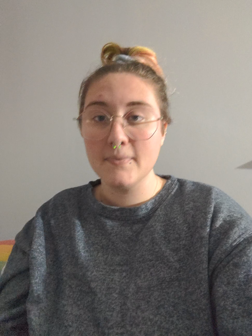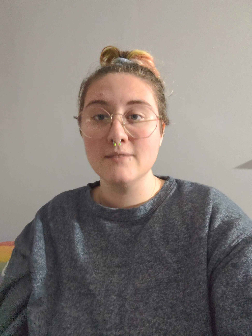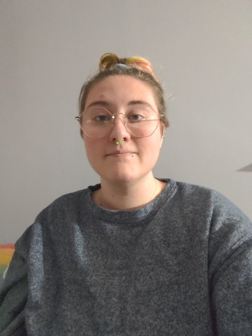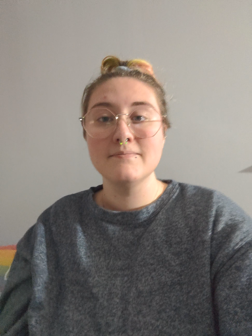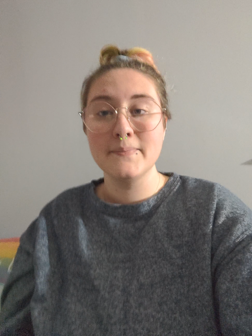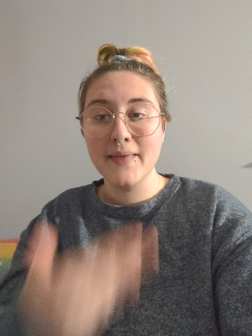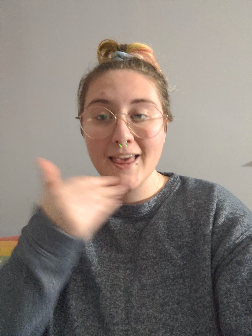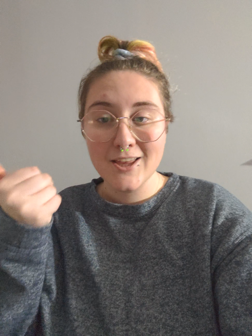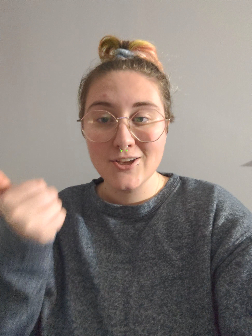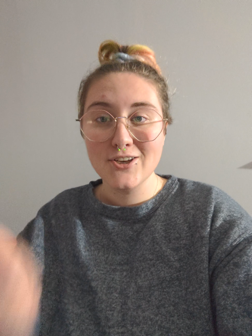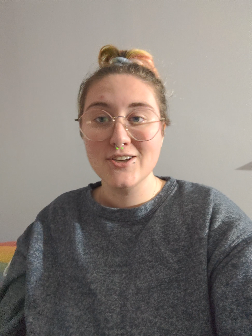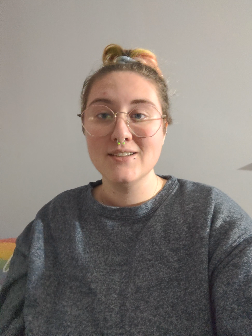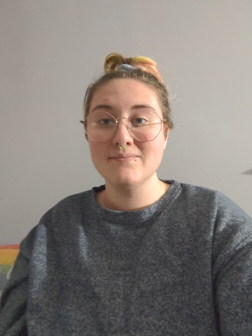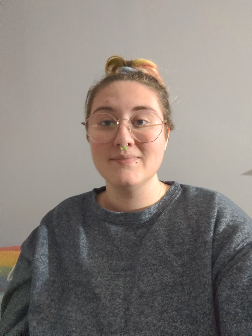better